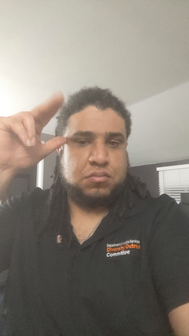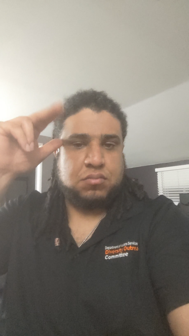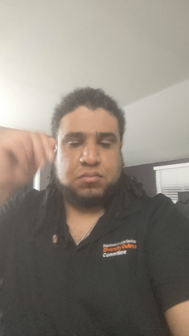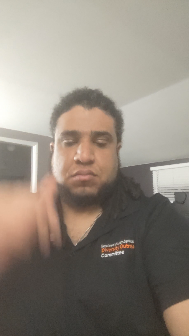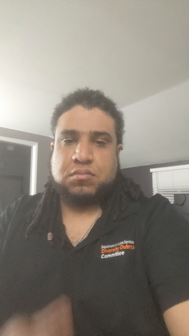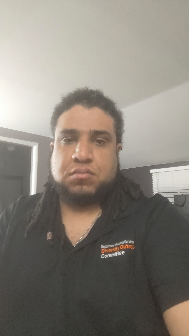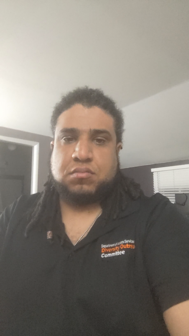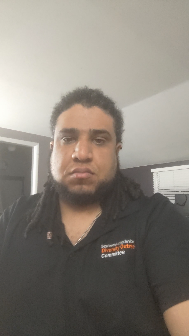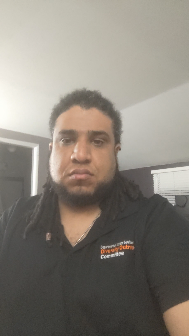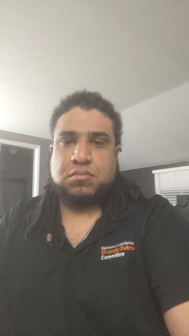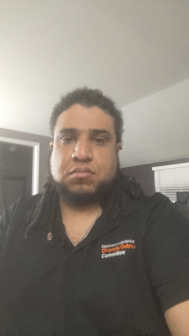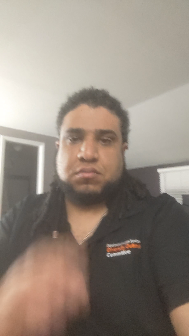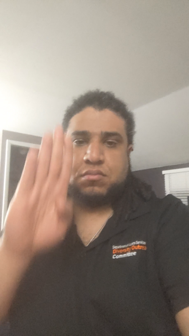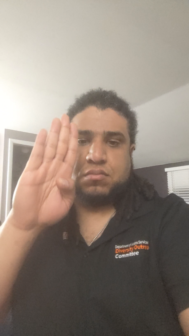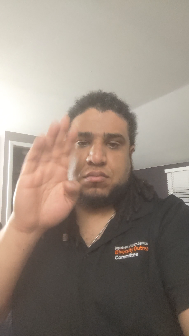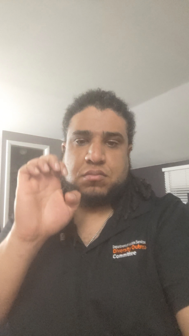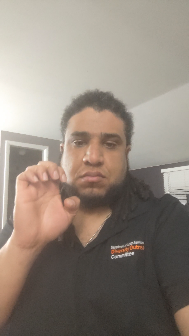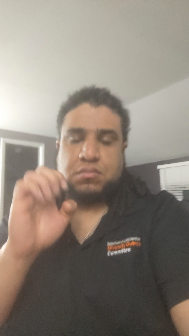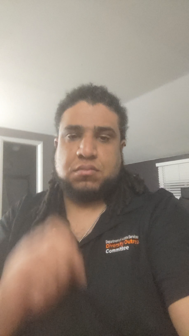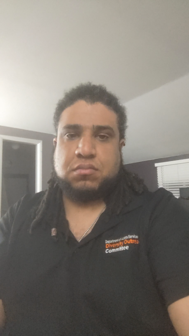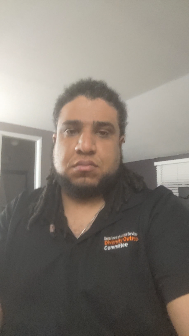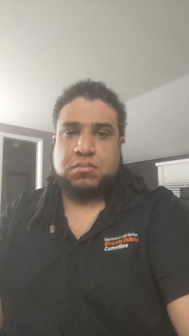be